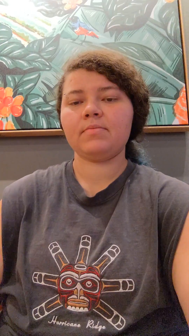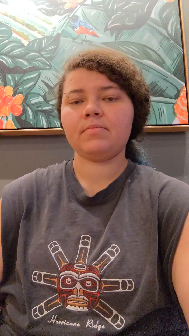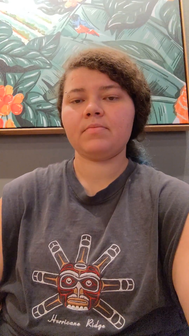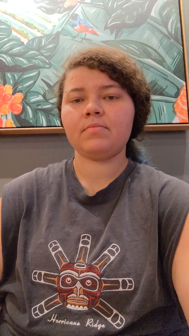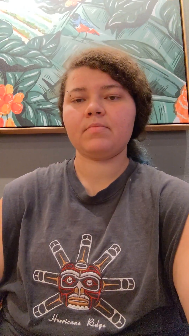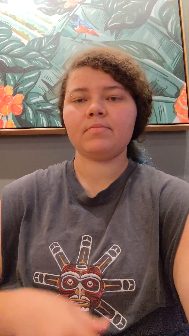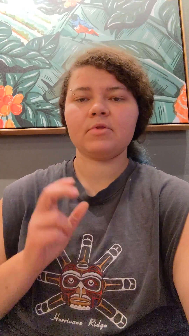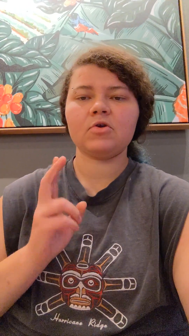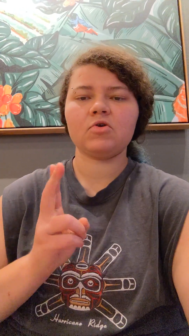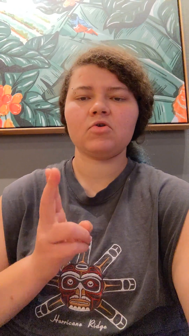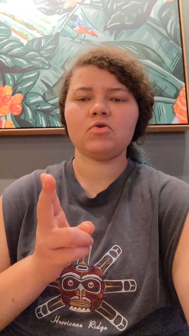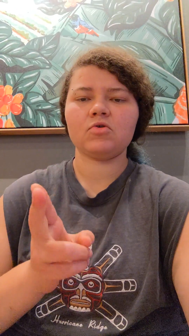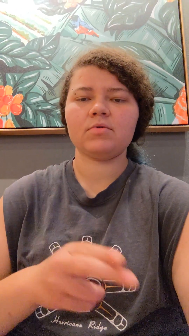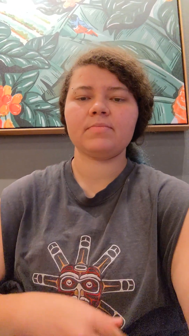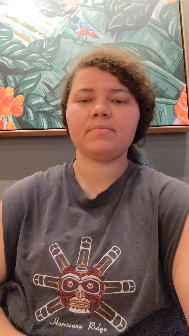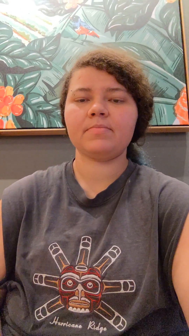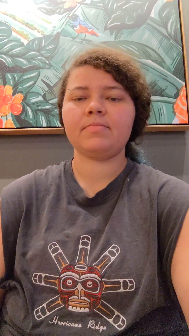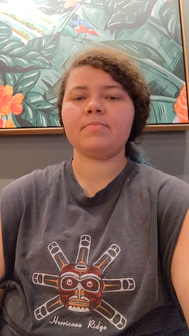hurry